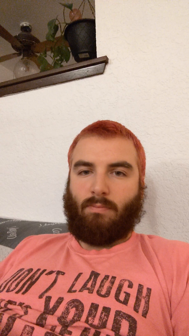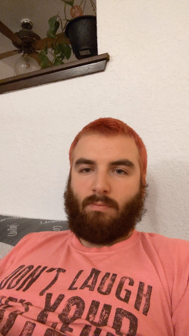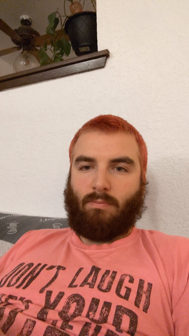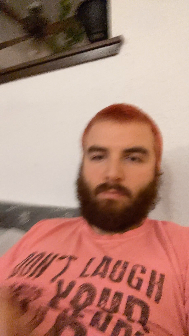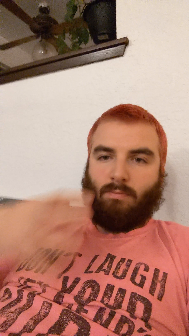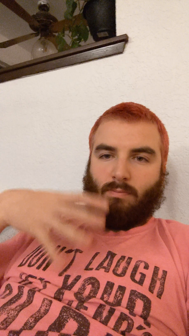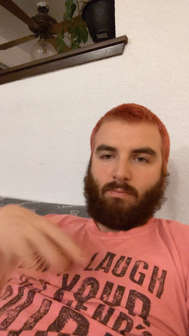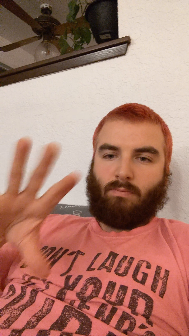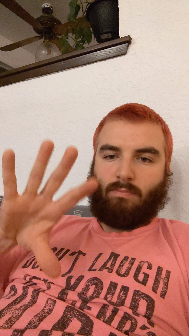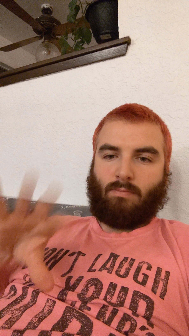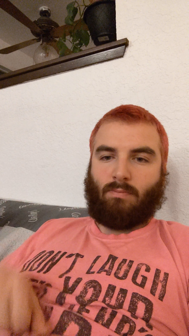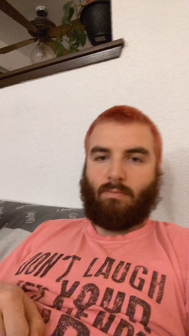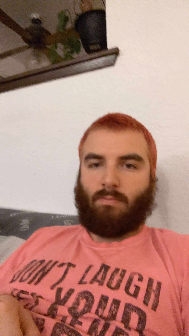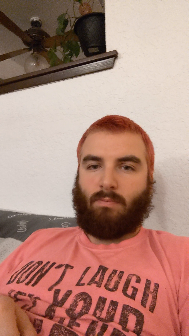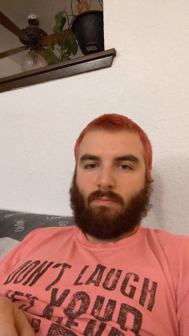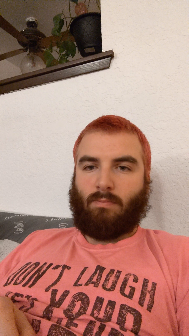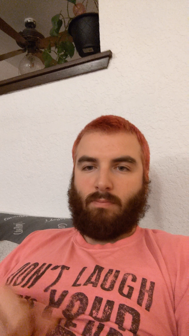dress